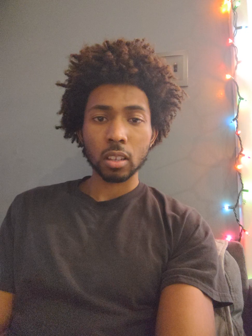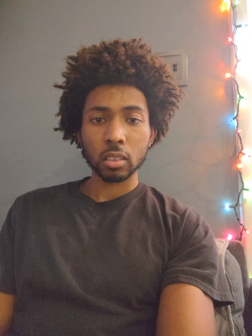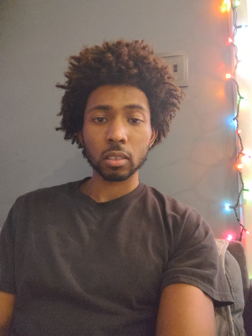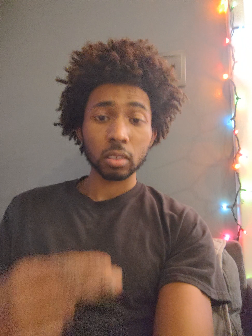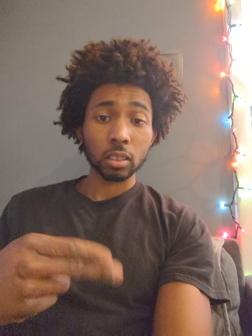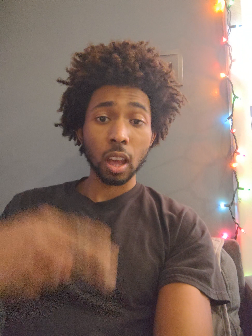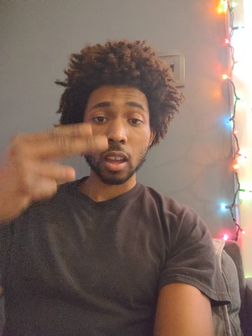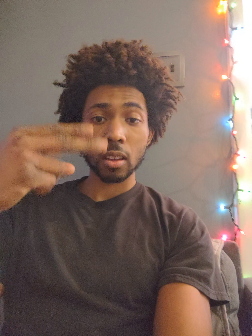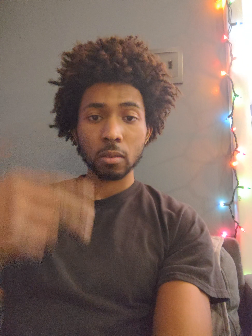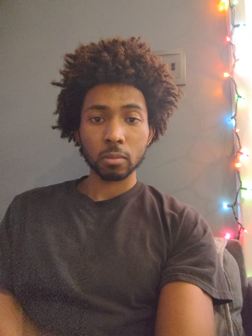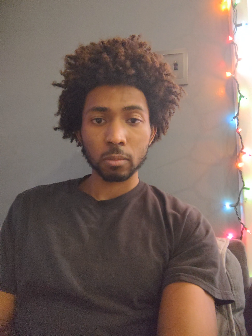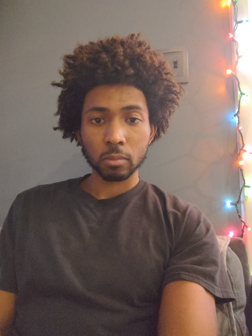high